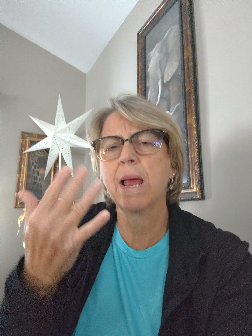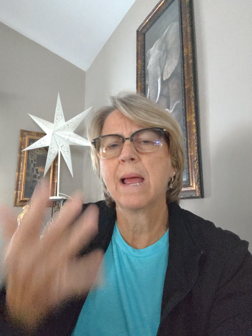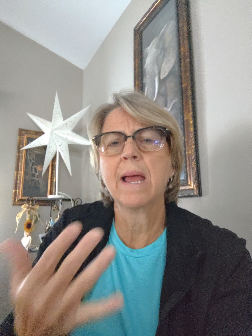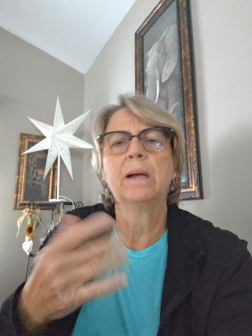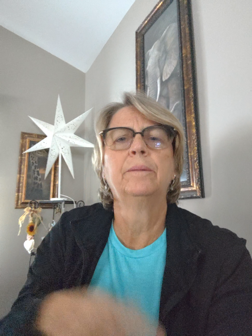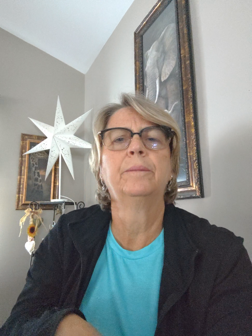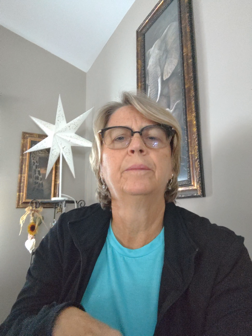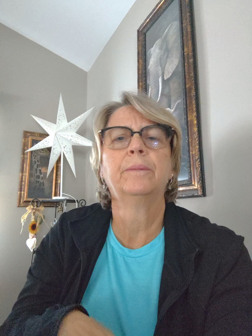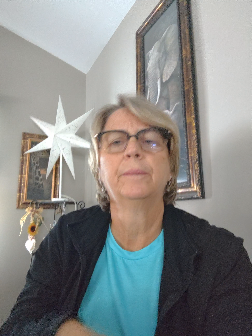wait